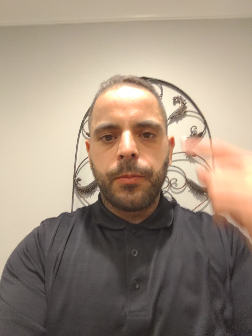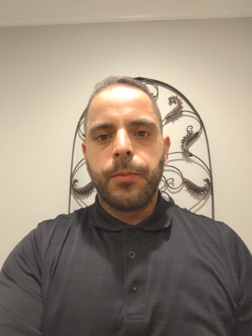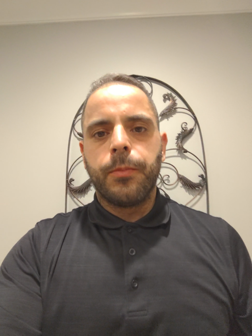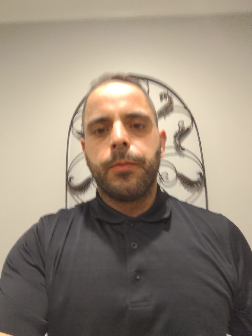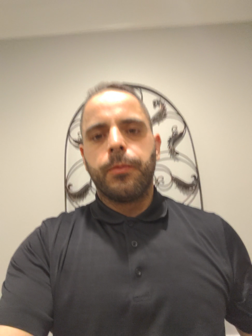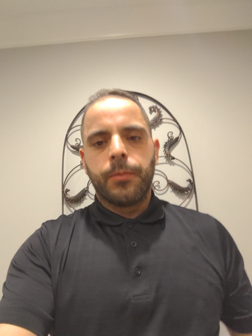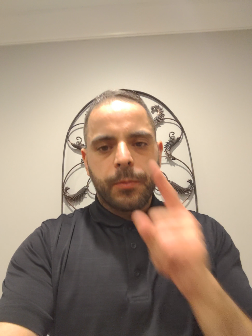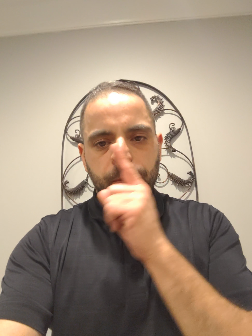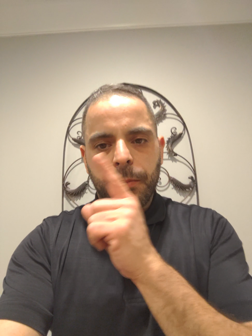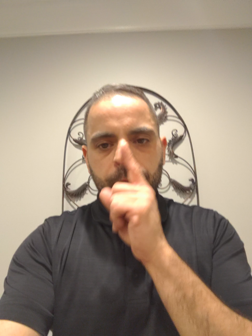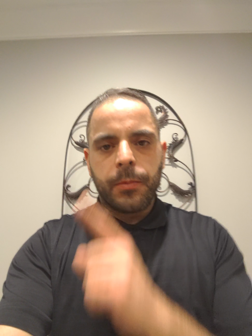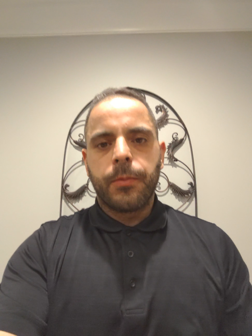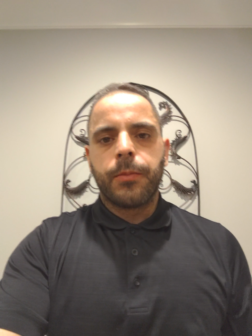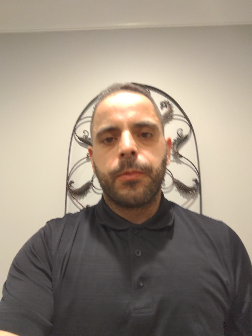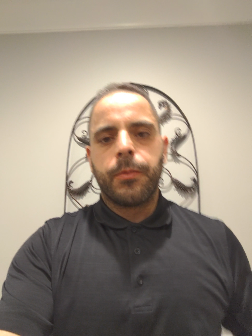mouse